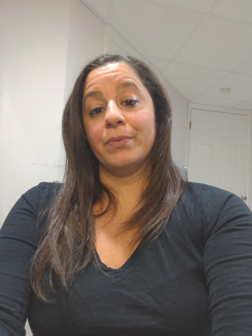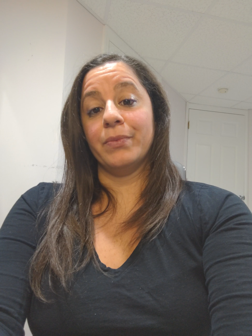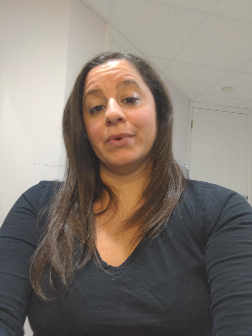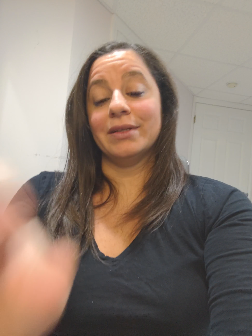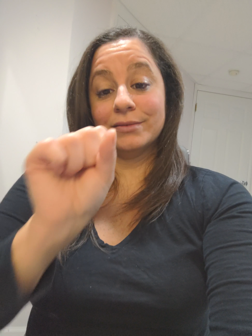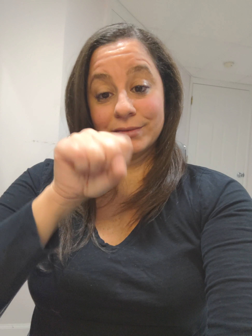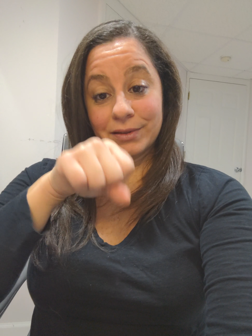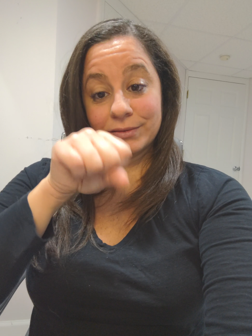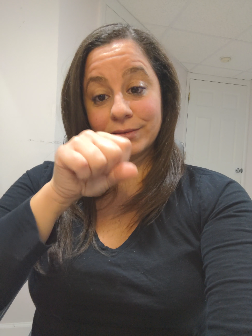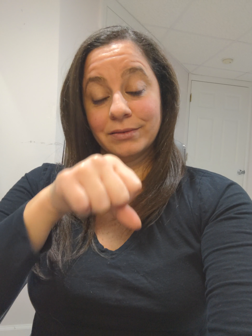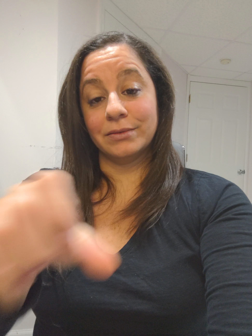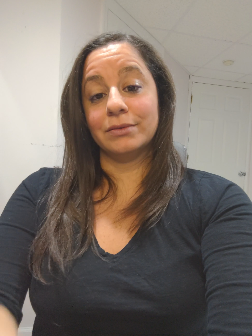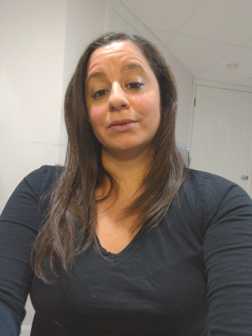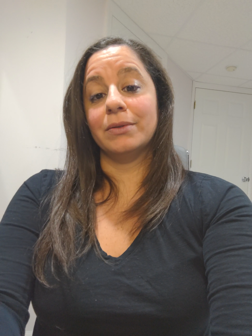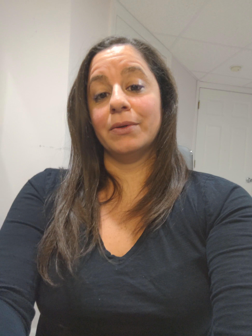yes